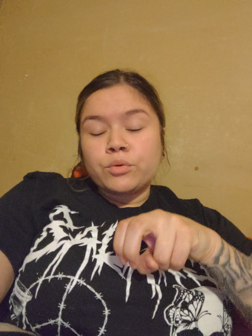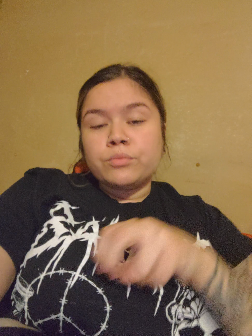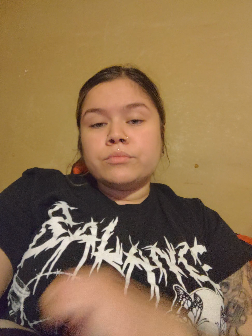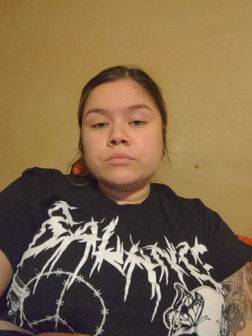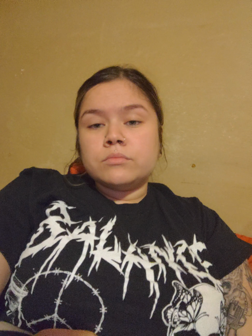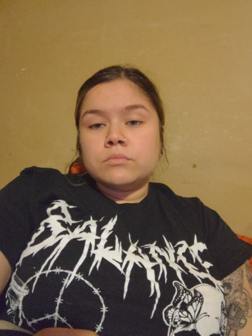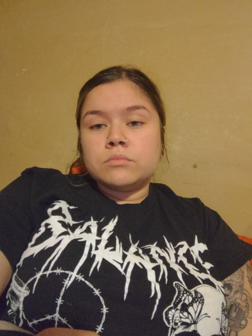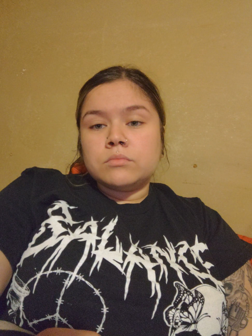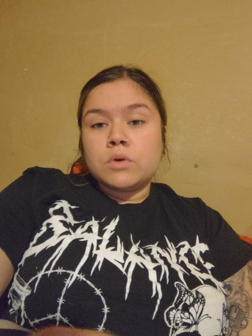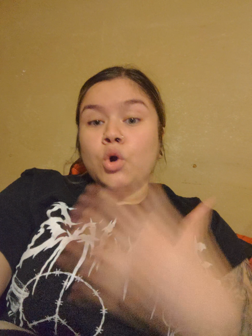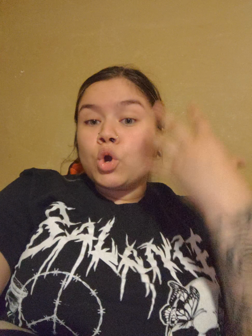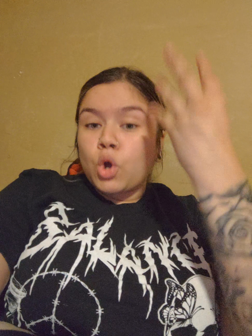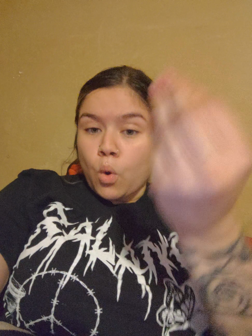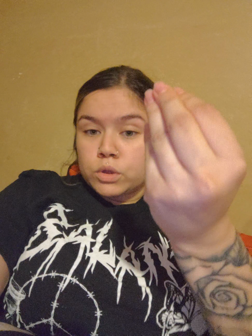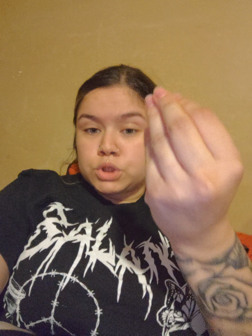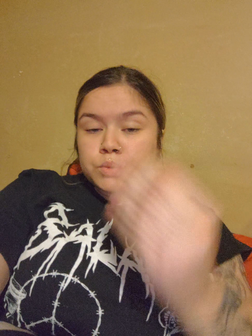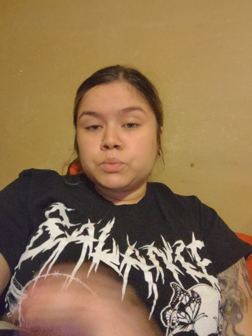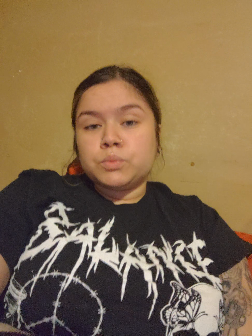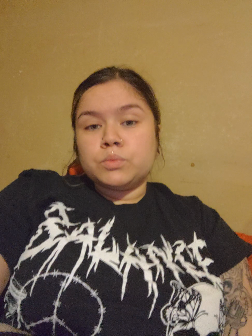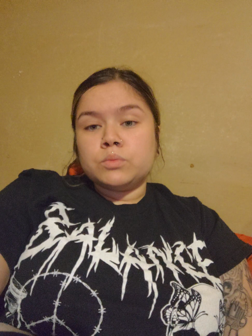going to